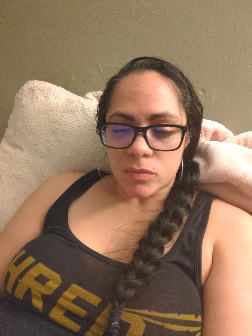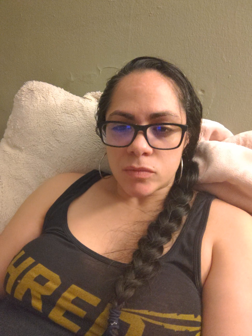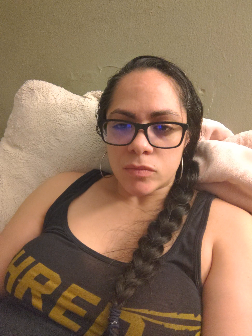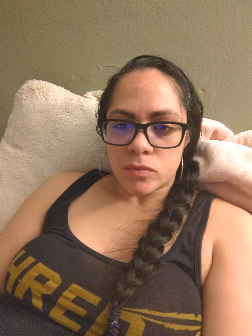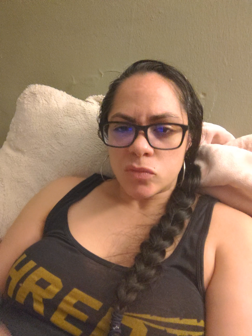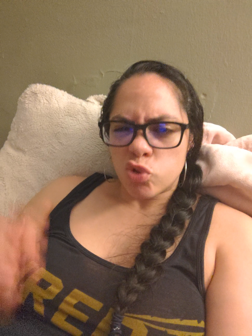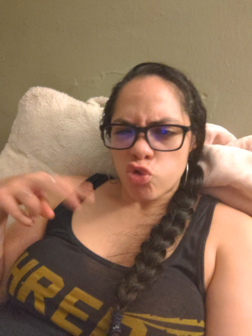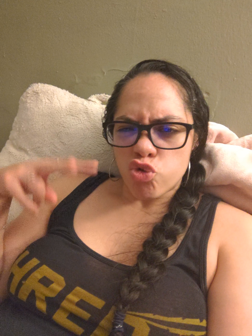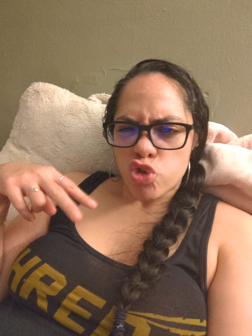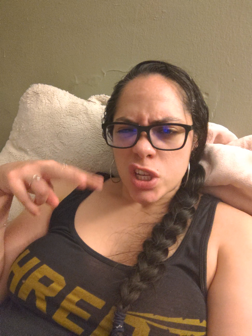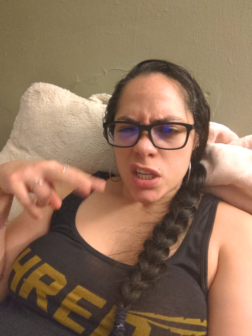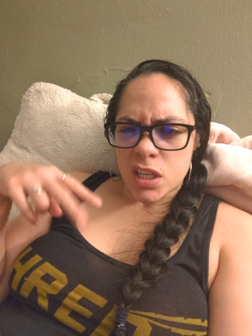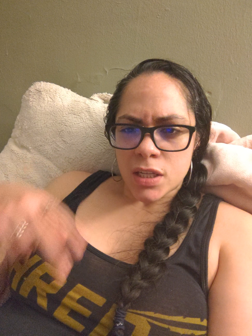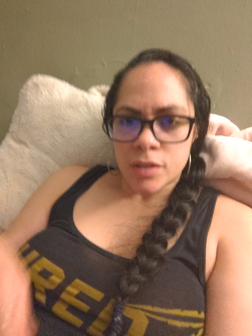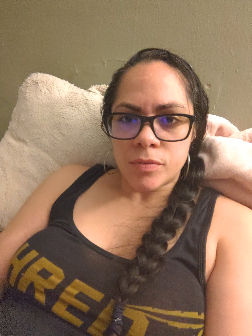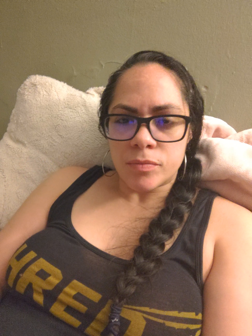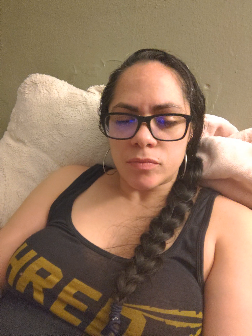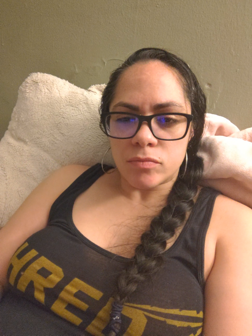read